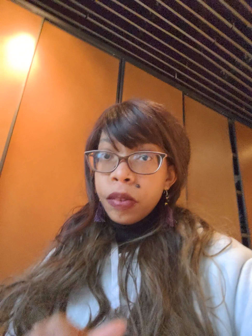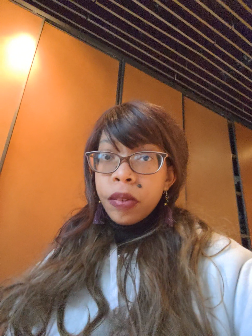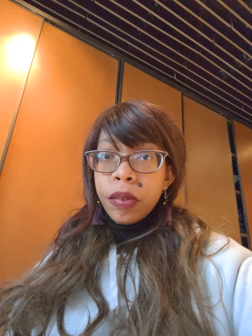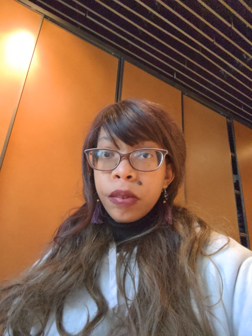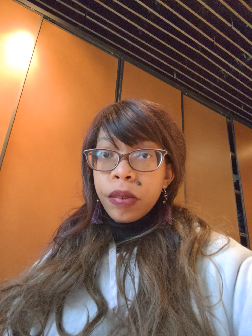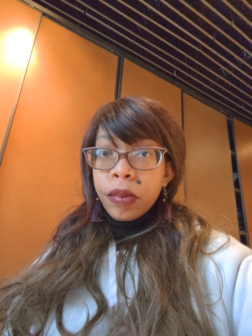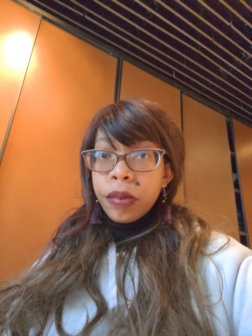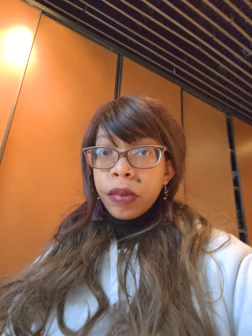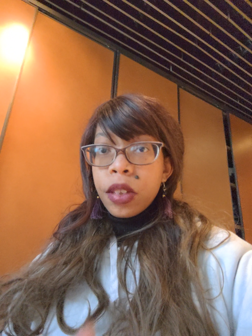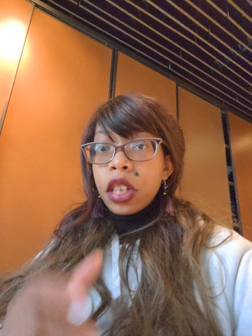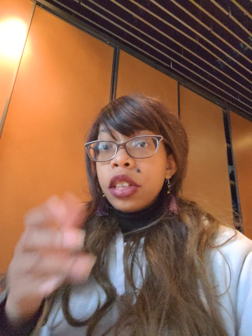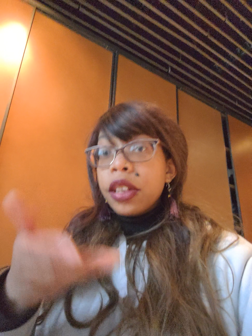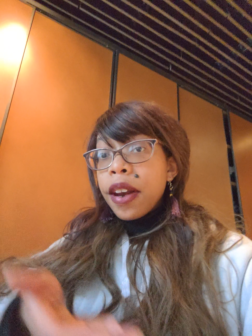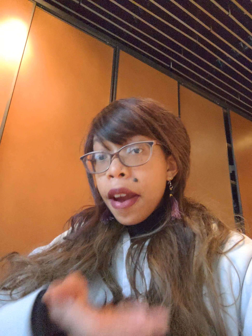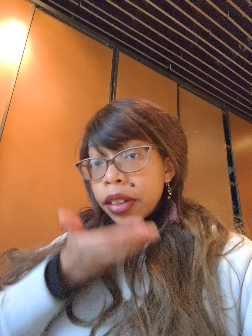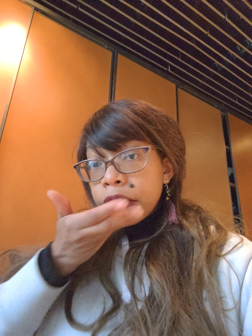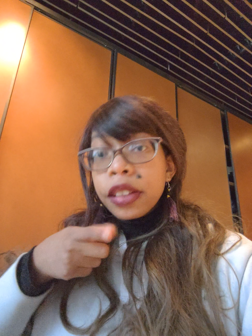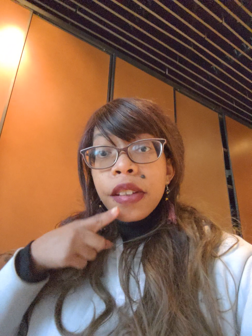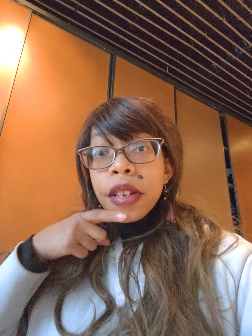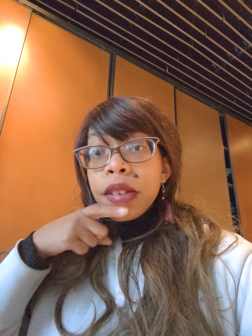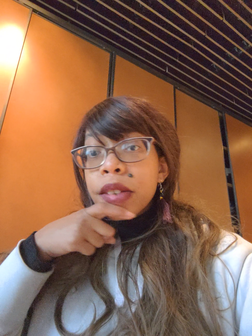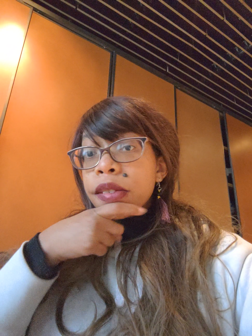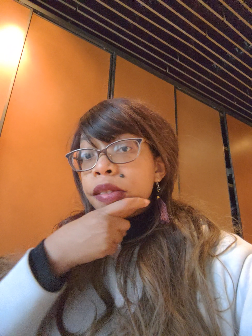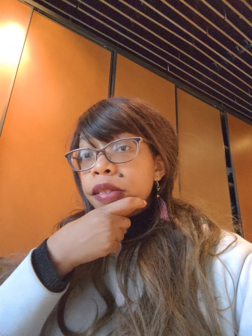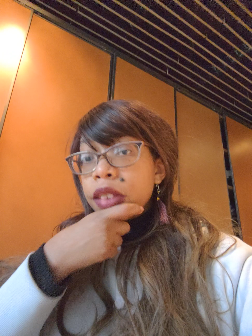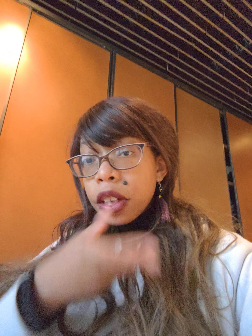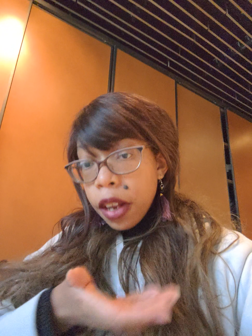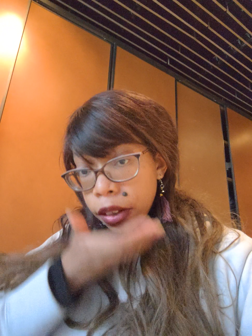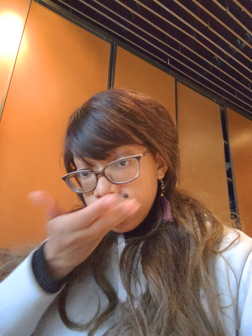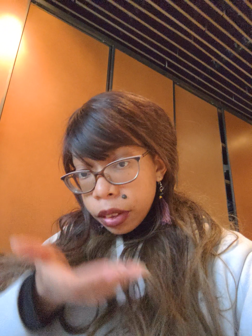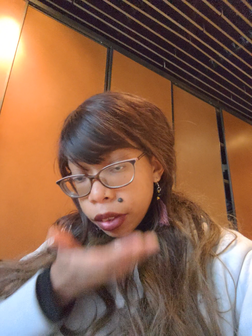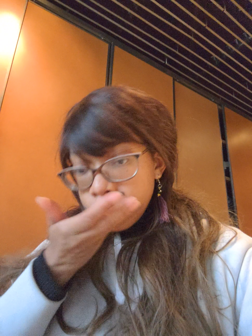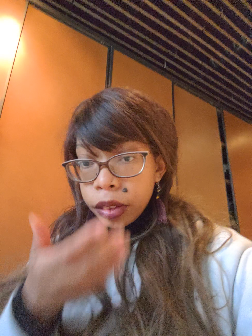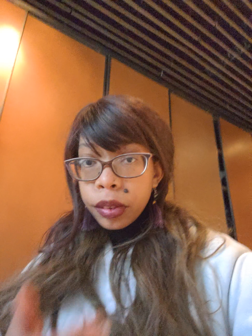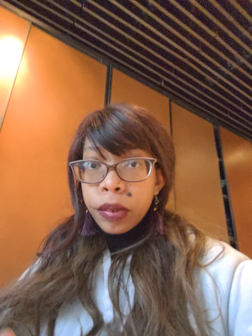cereal